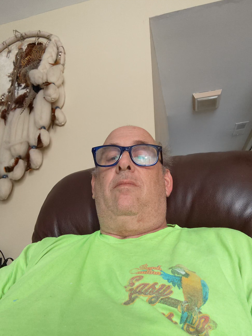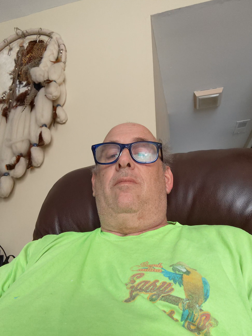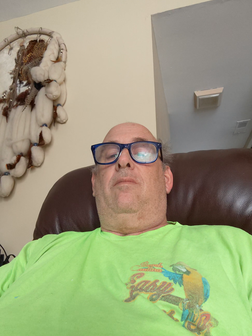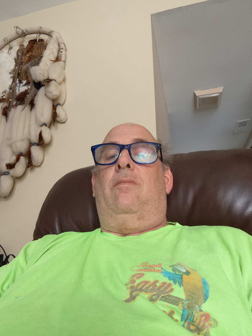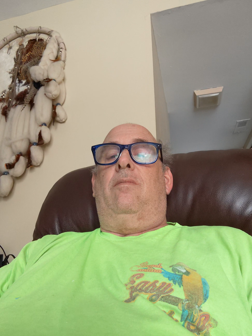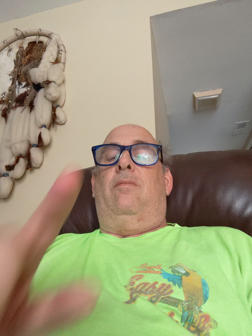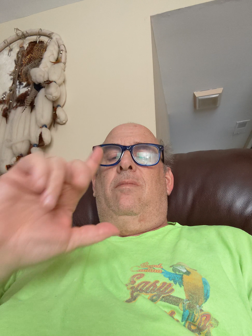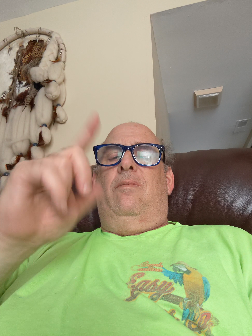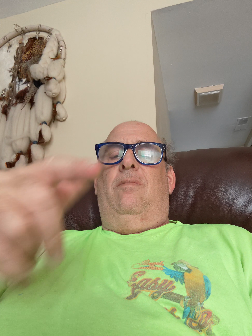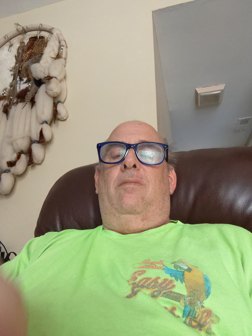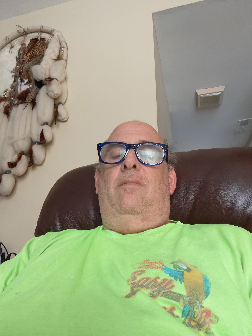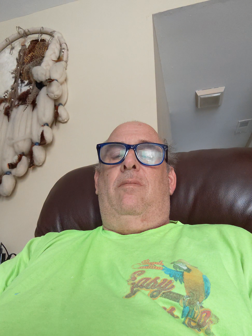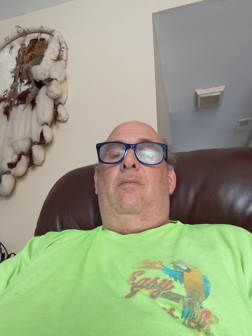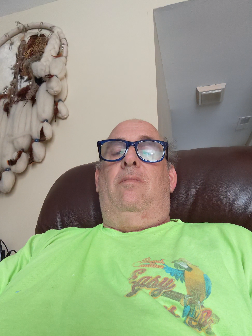later